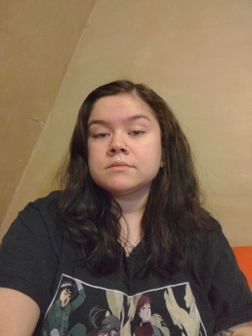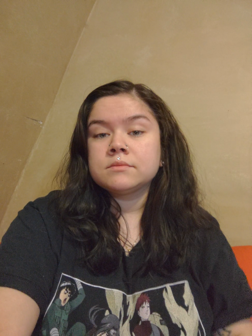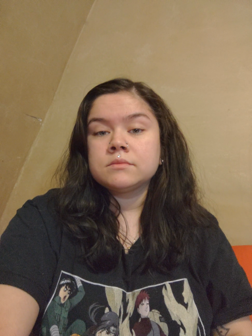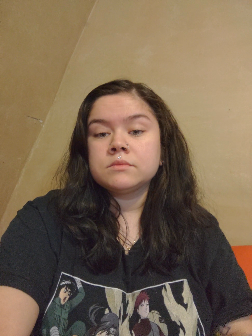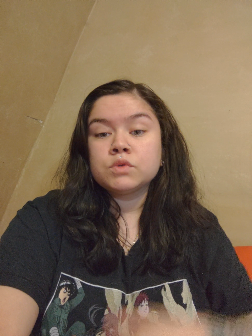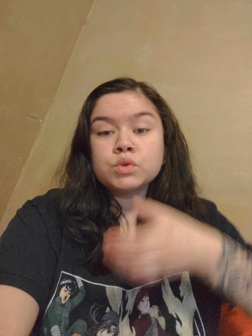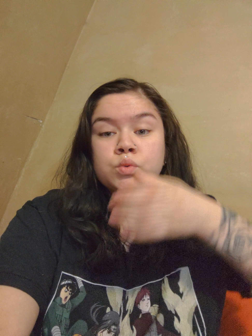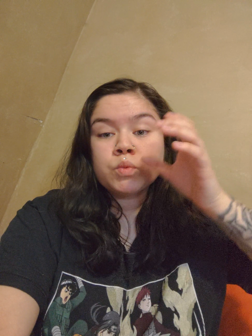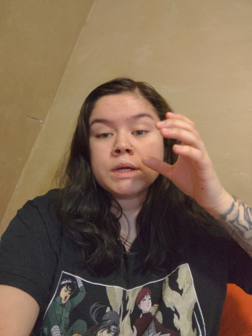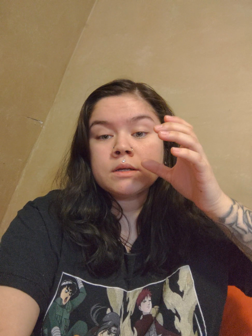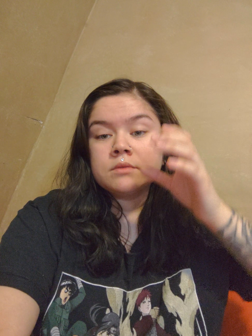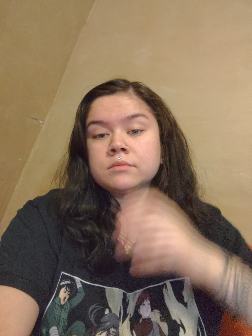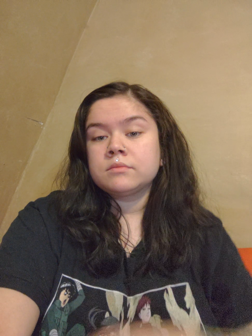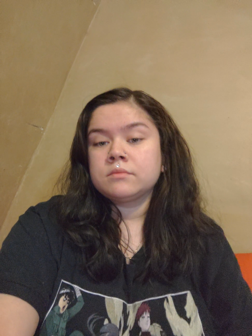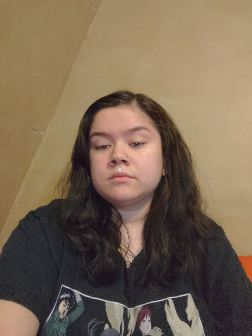drink